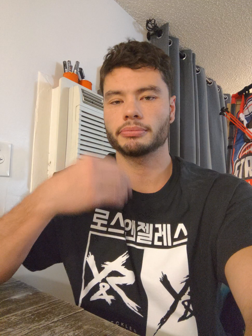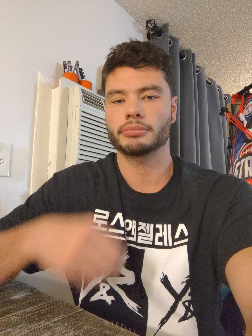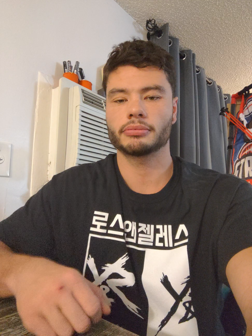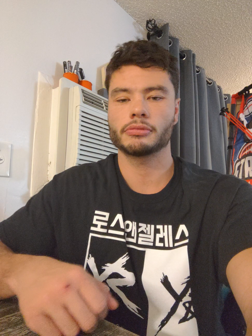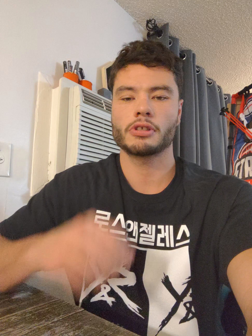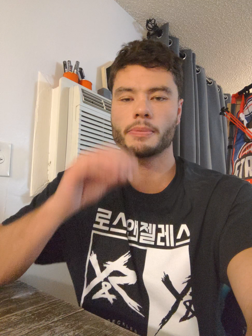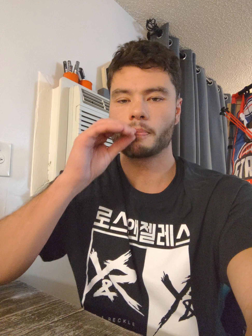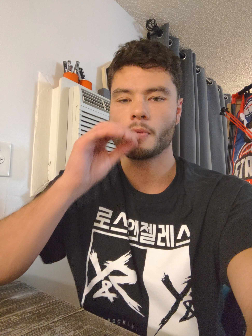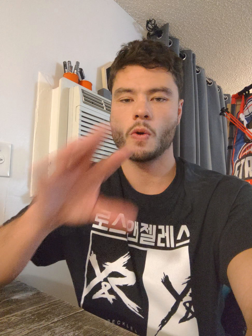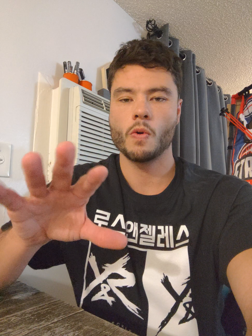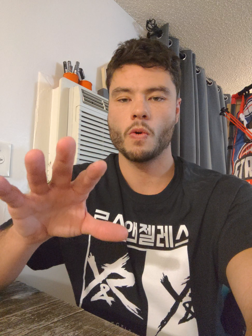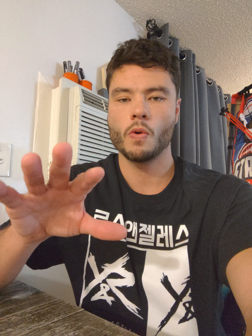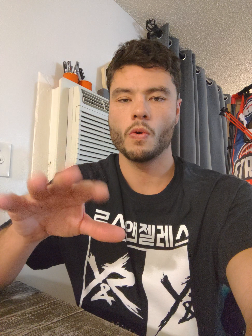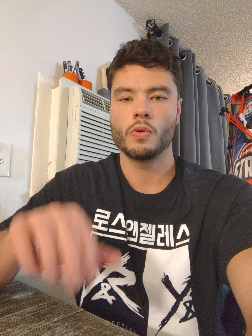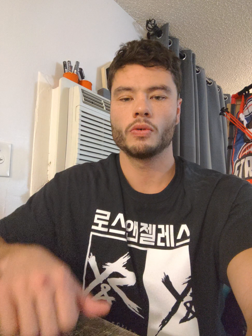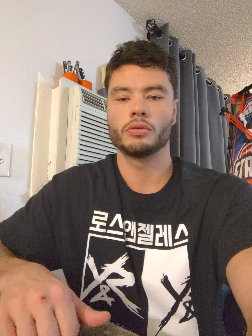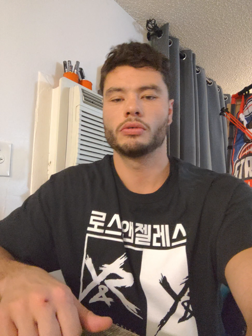blow